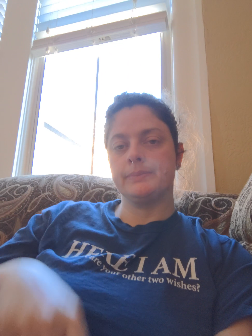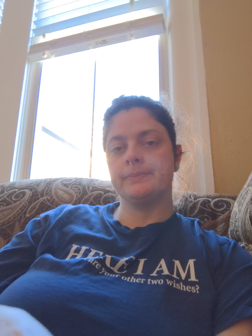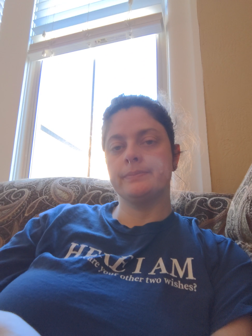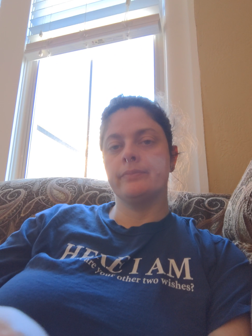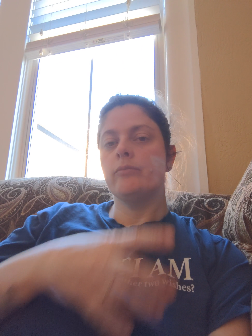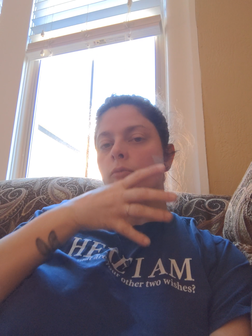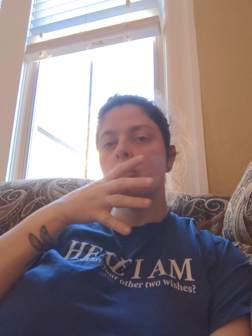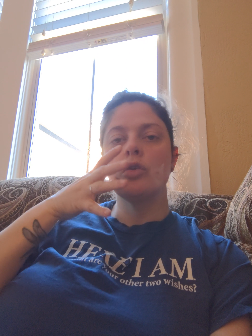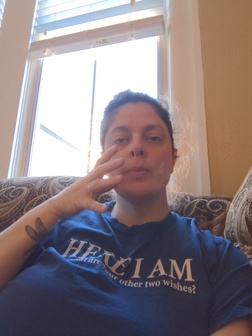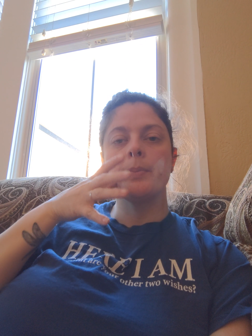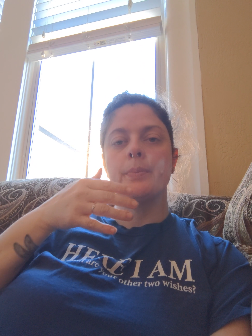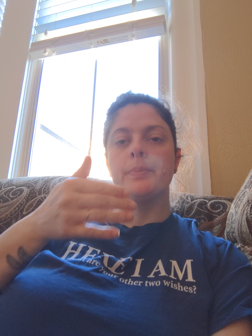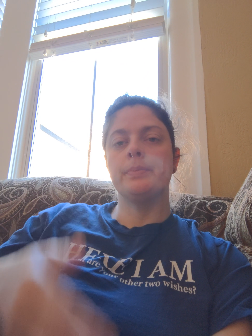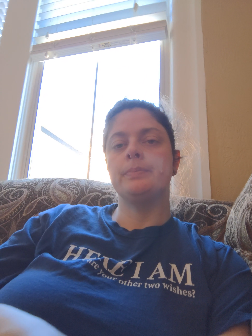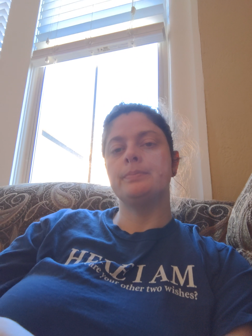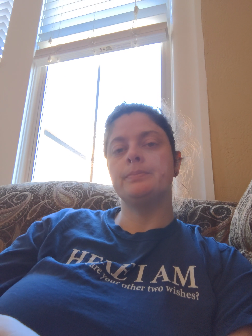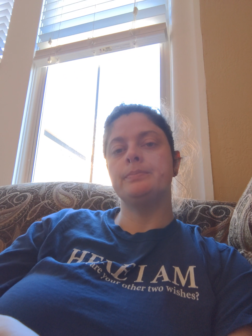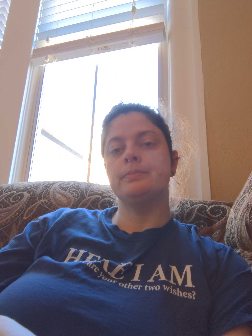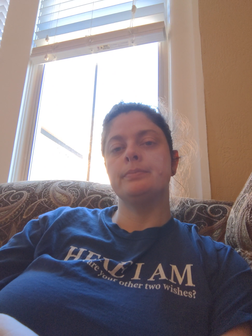farm